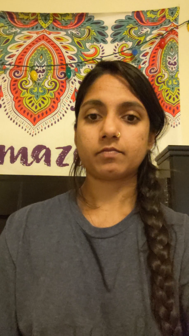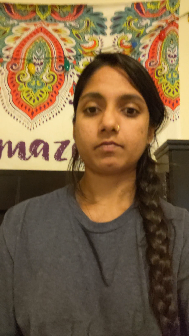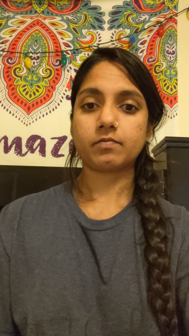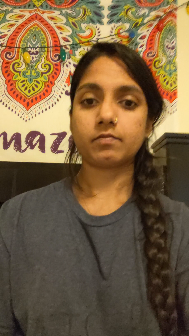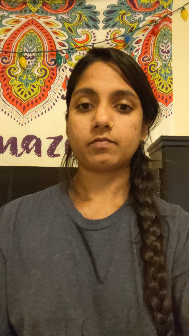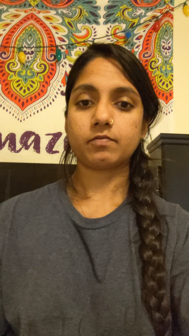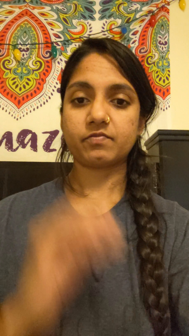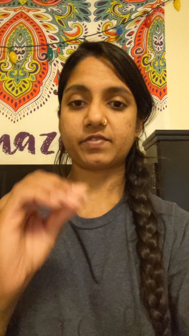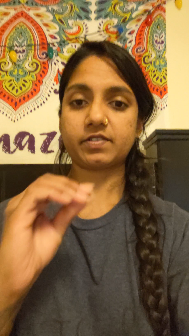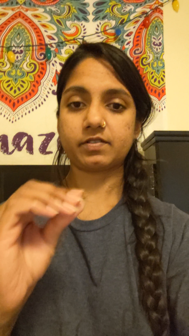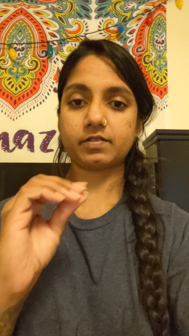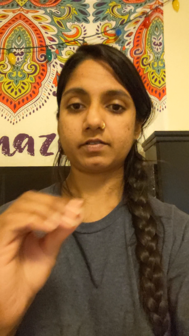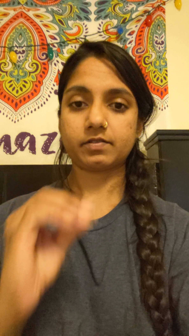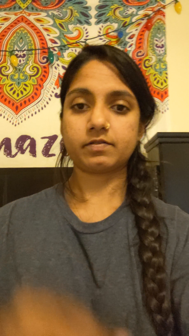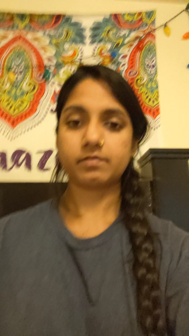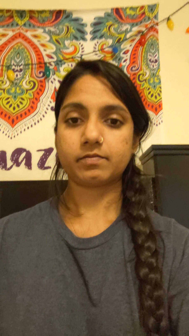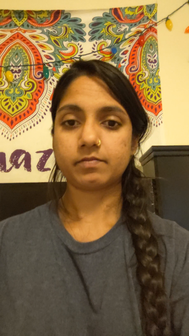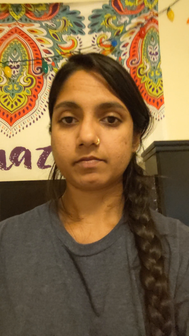fix